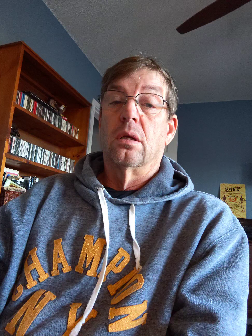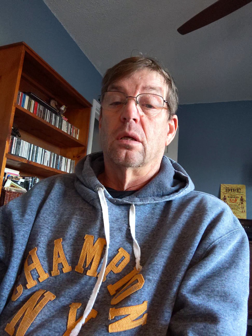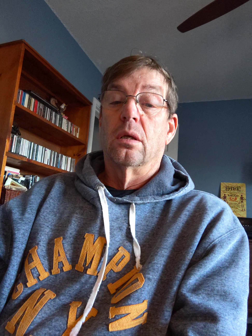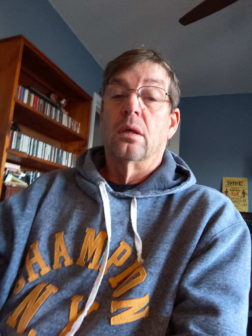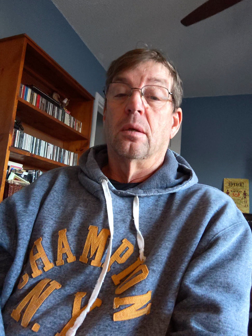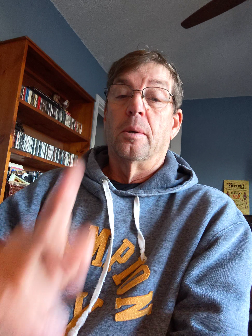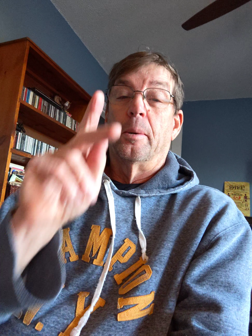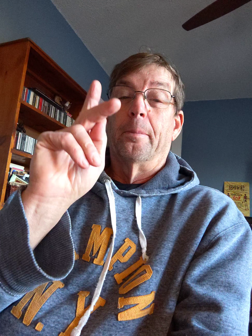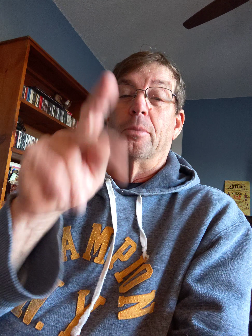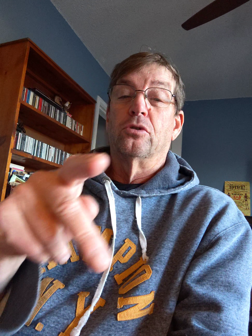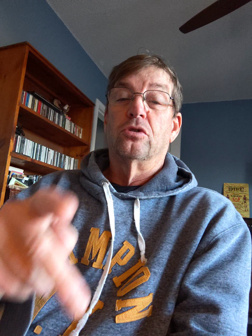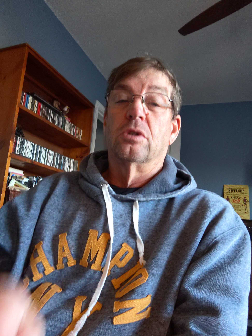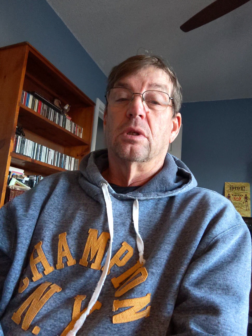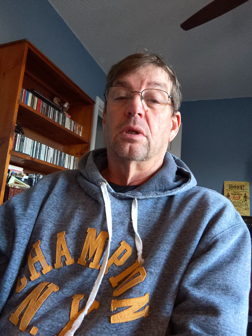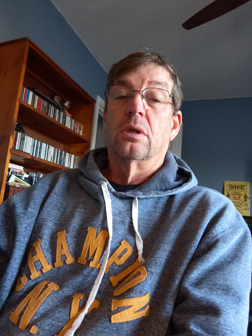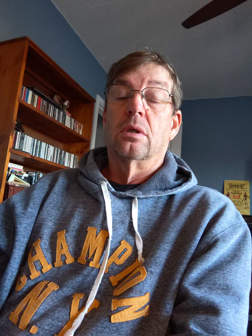person